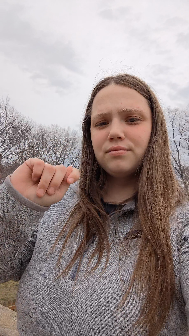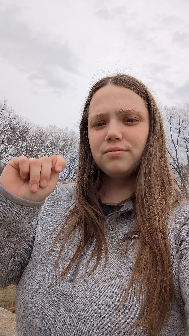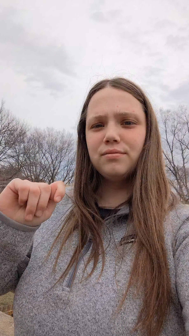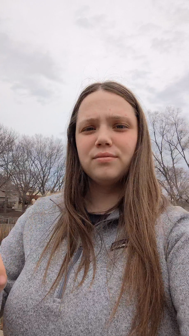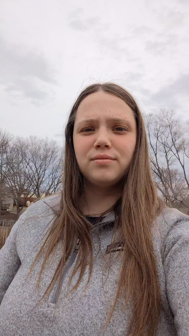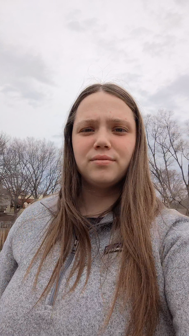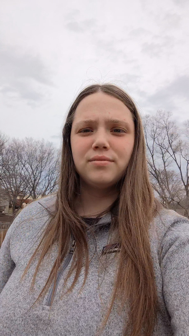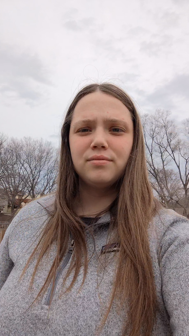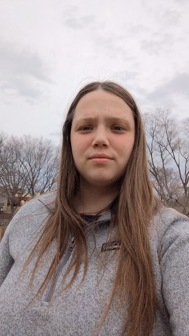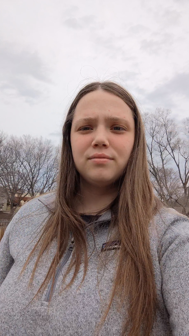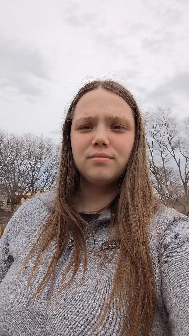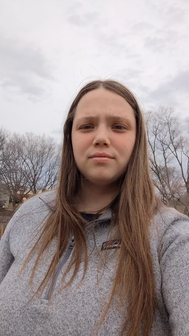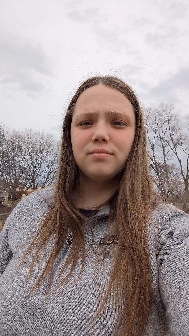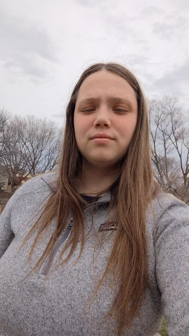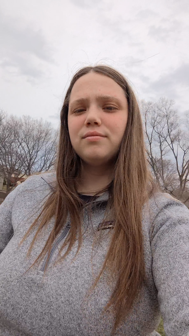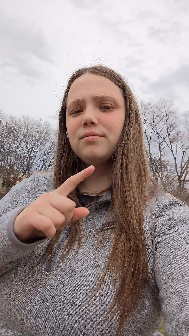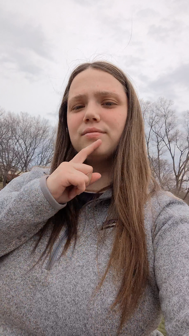is